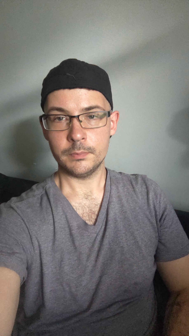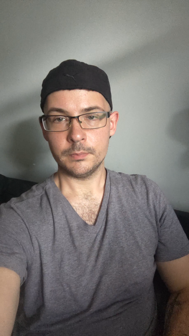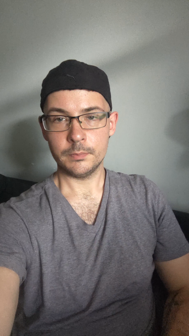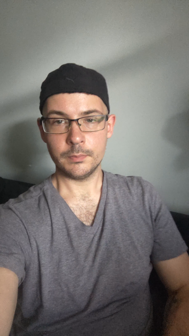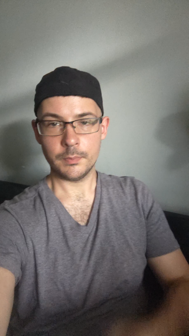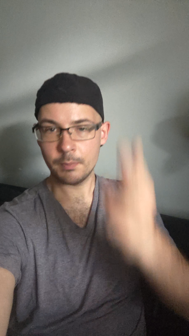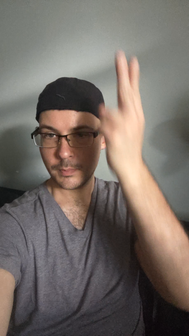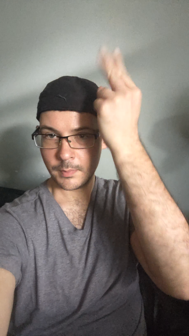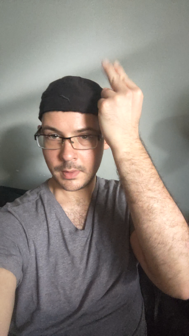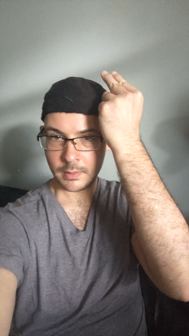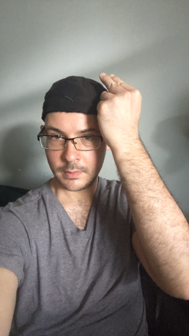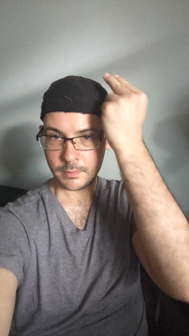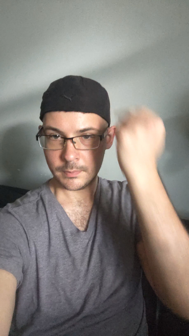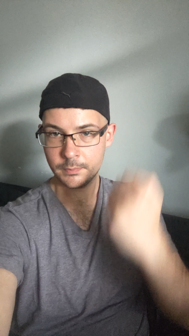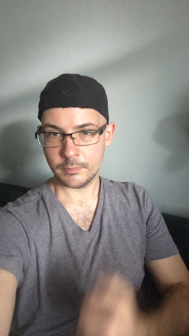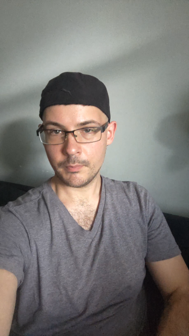bunny